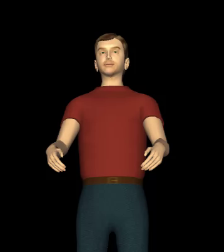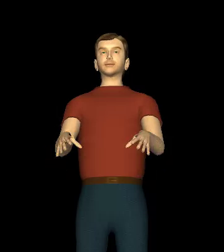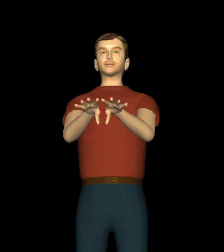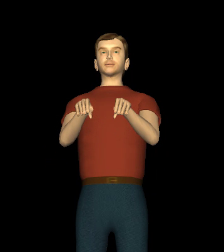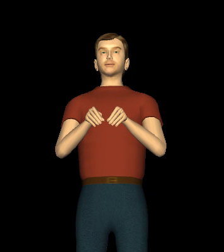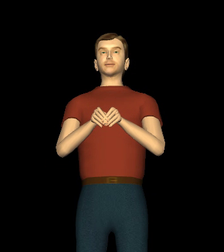عائلة